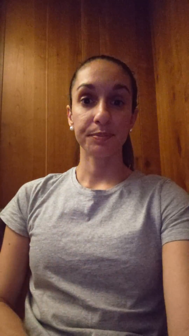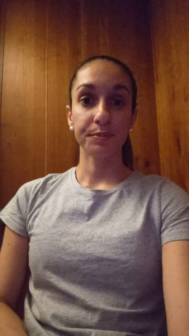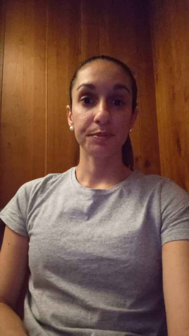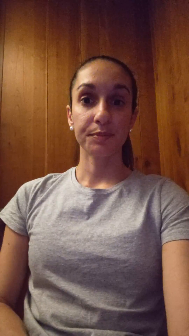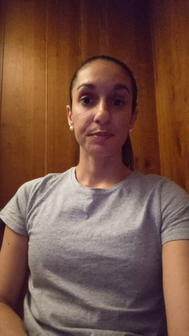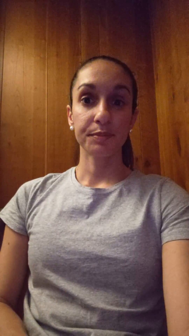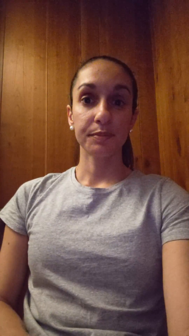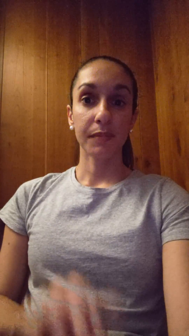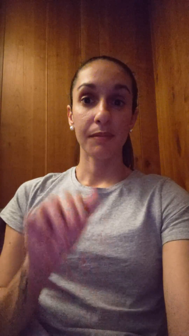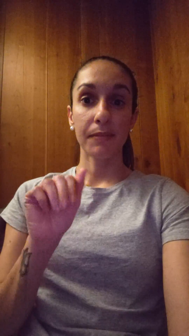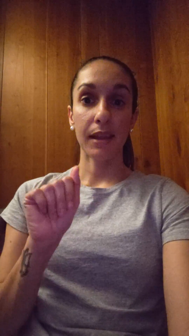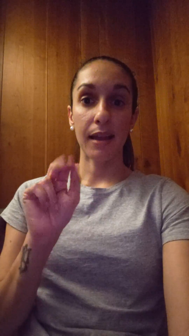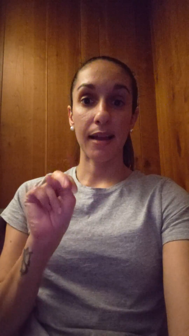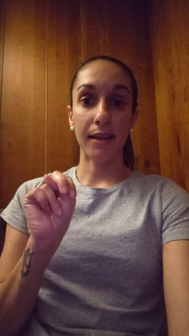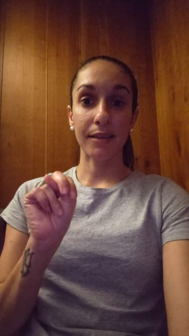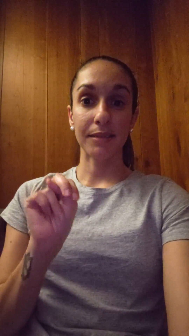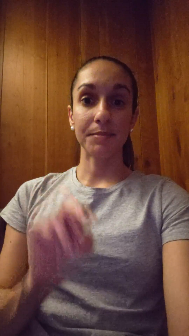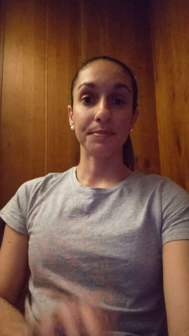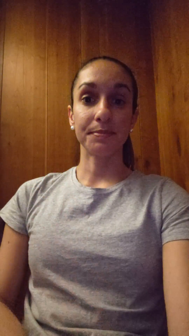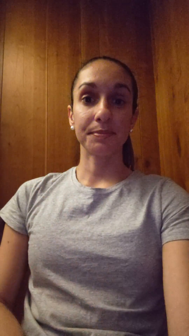an